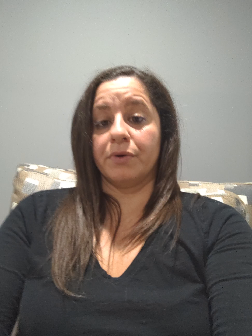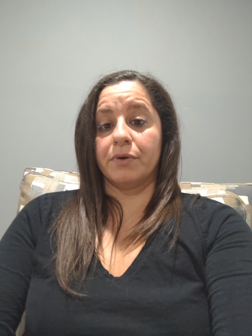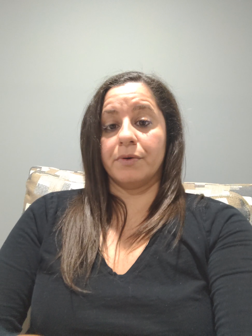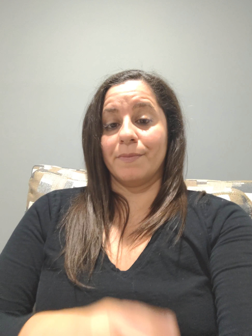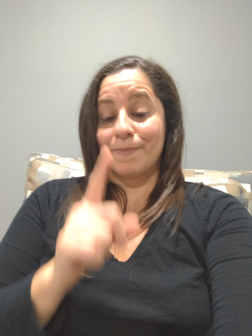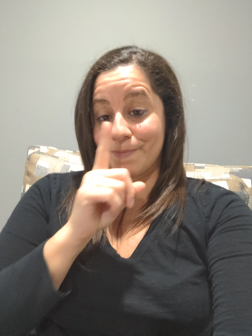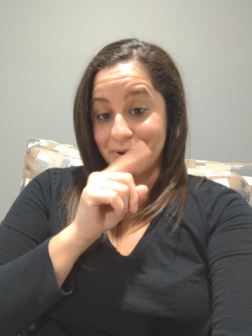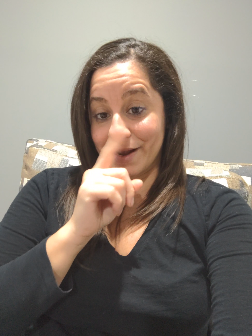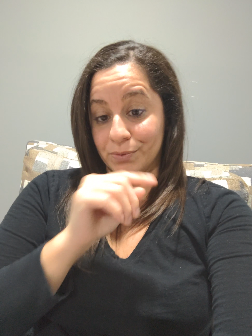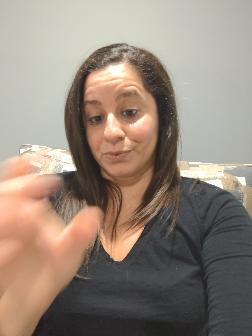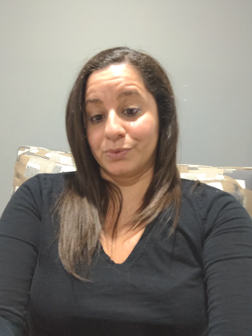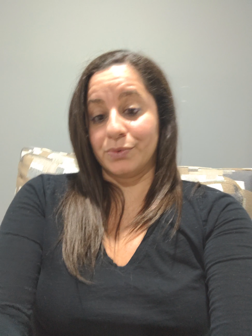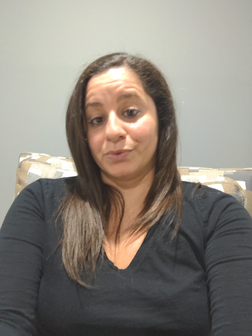mouse